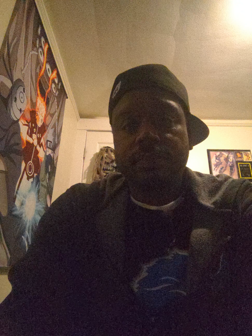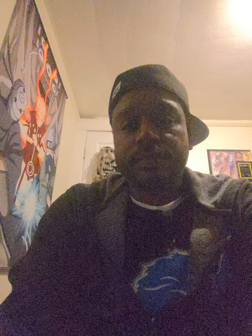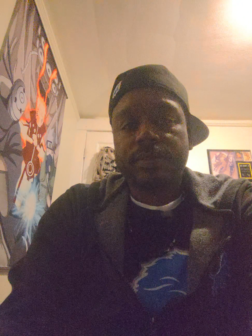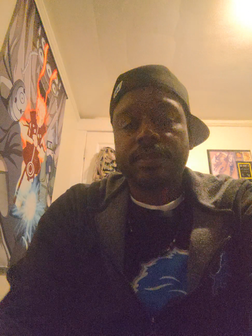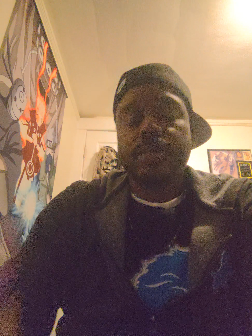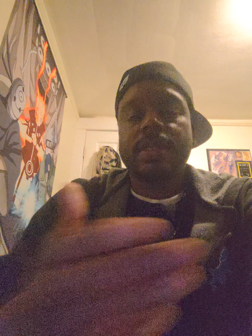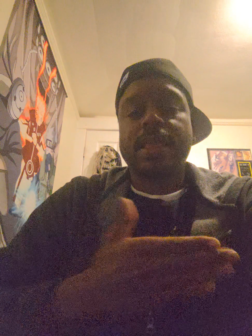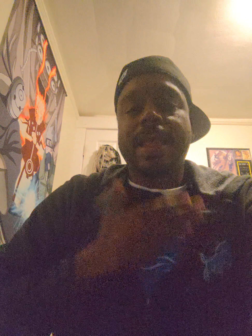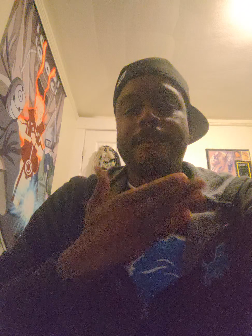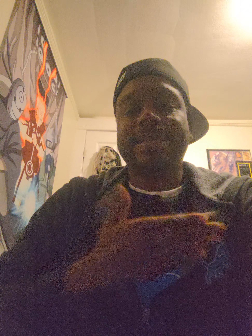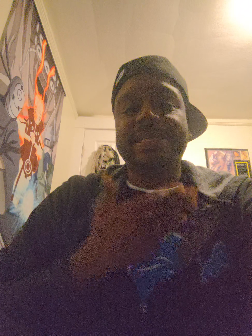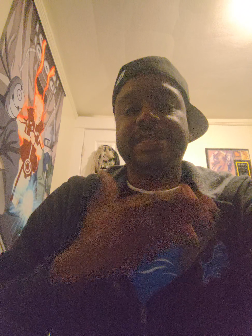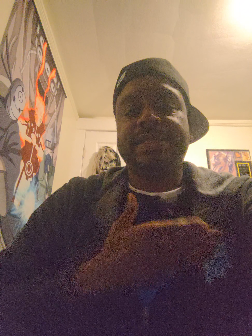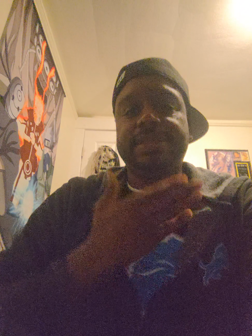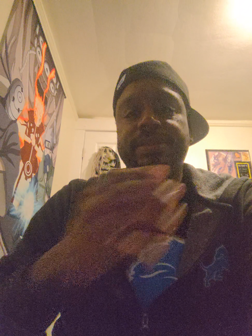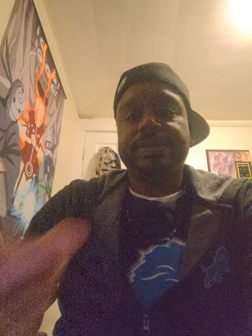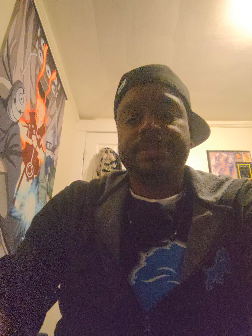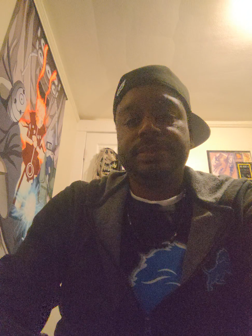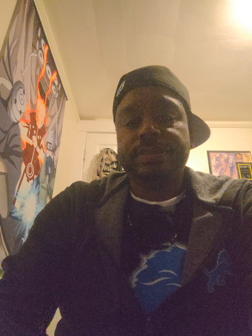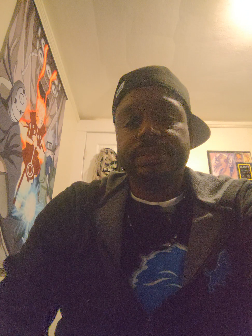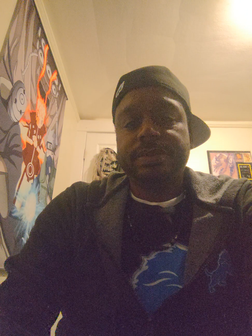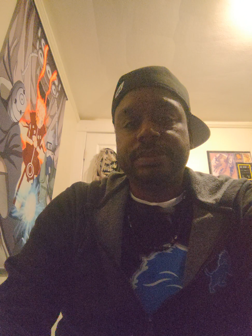happy